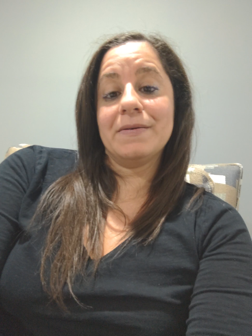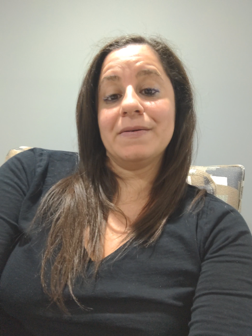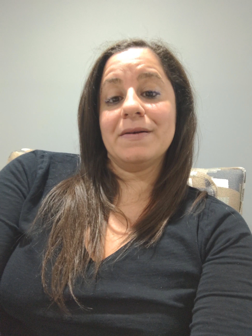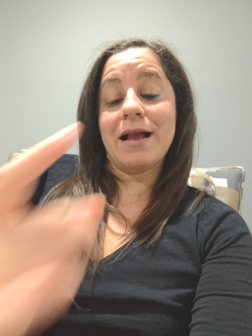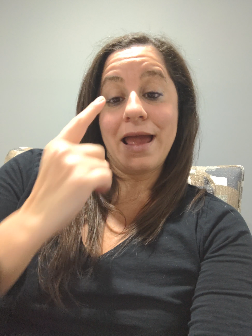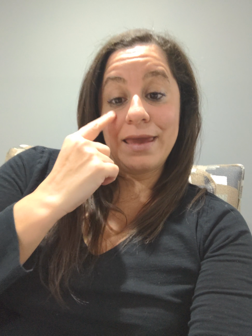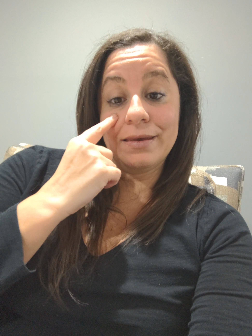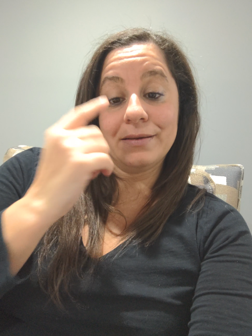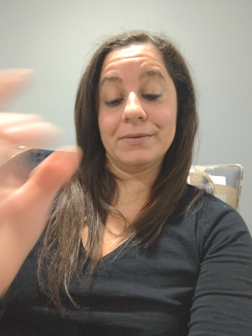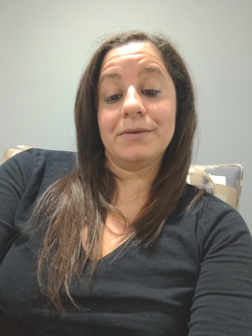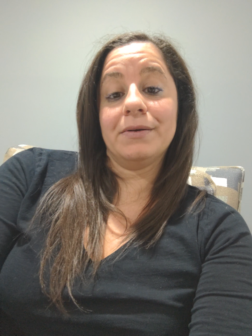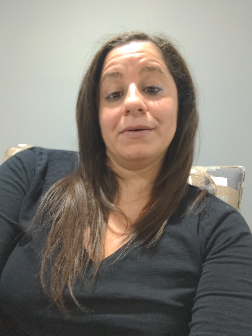eye